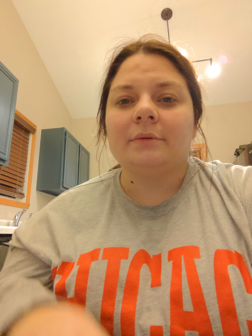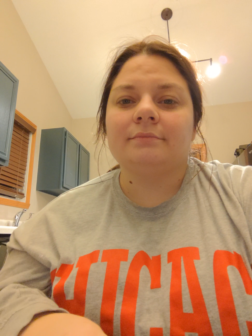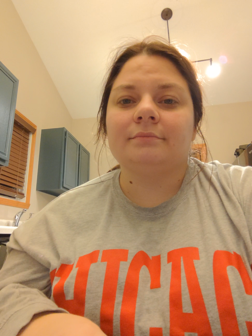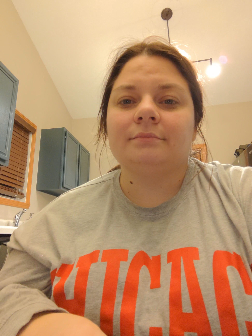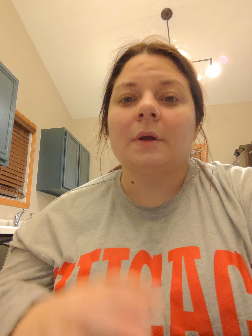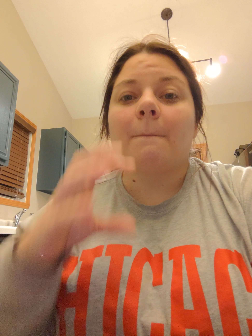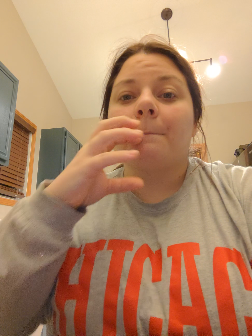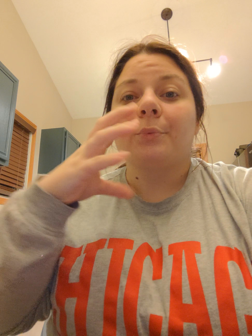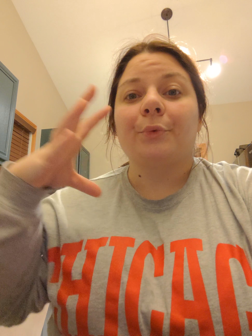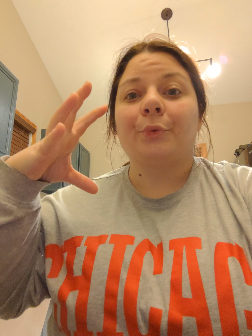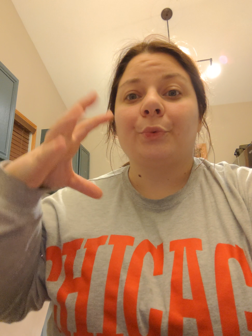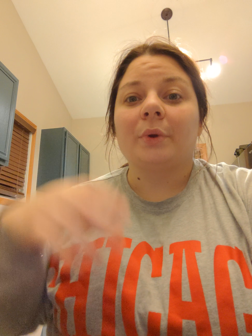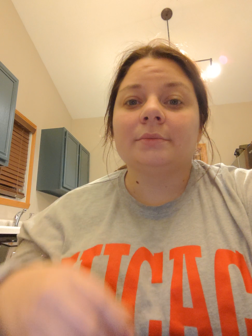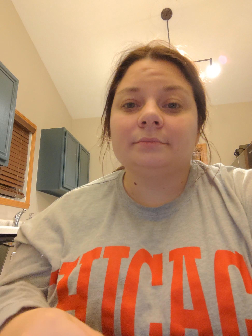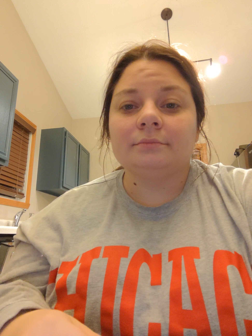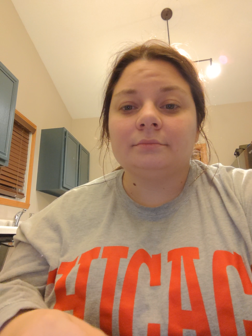balloon